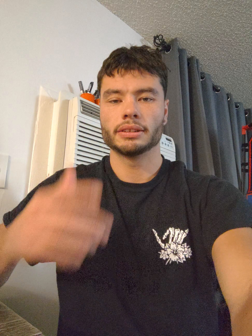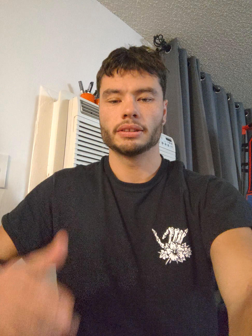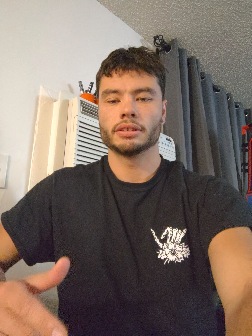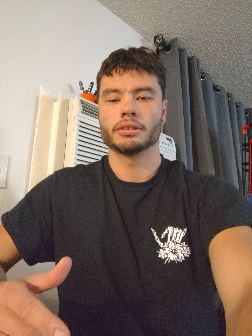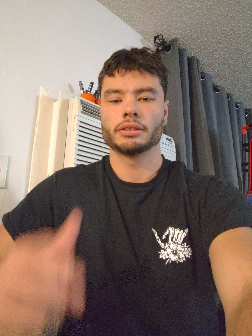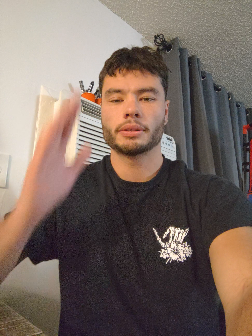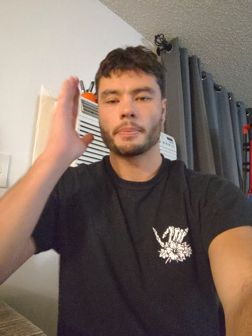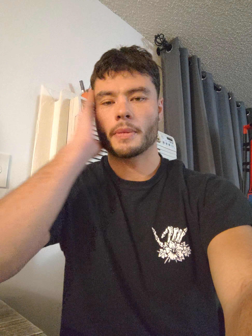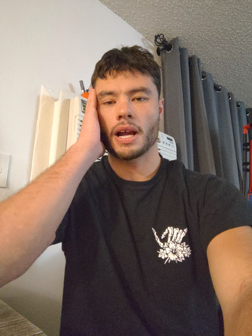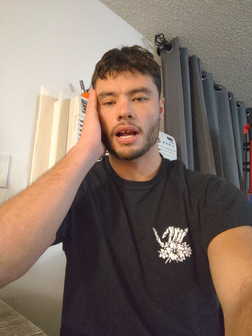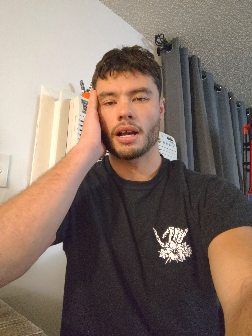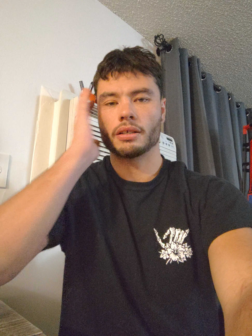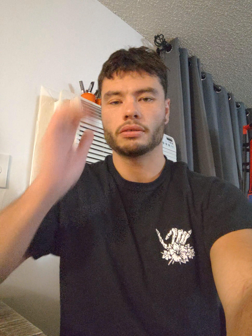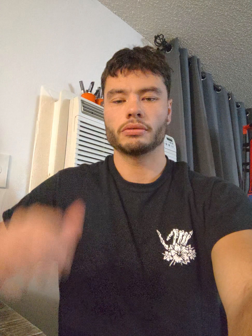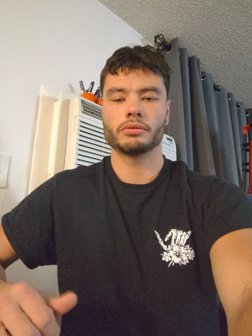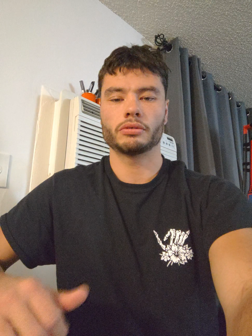bed